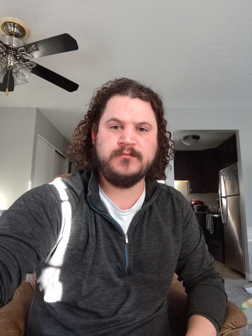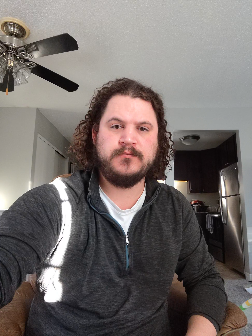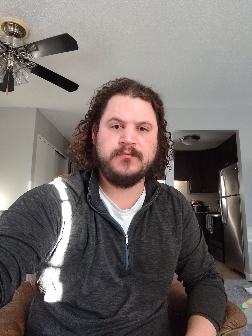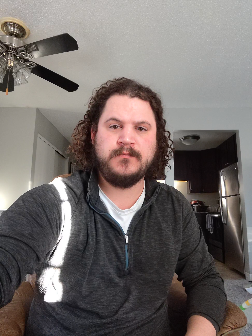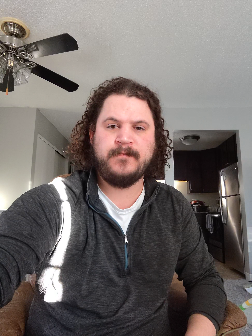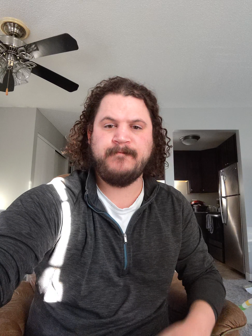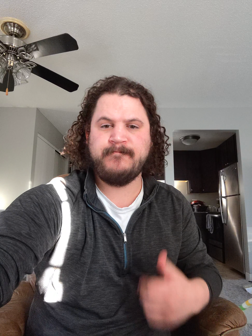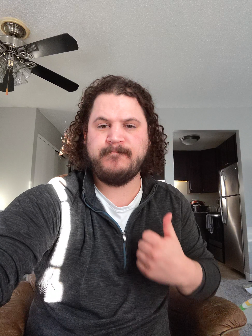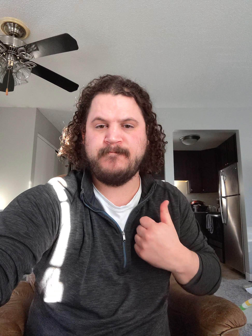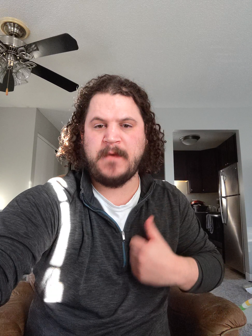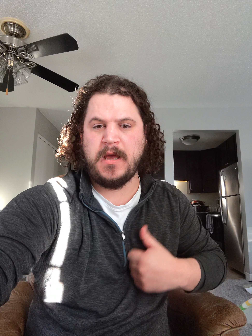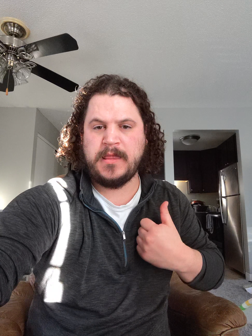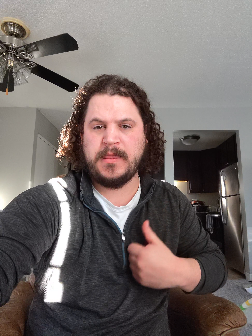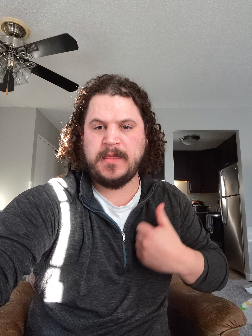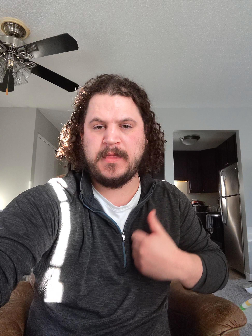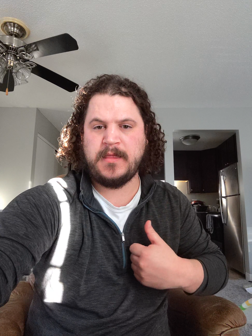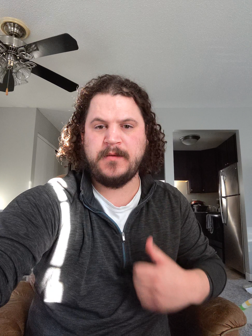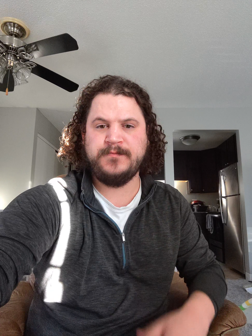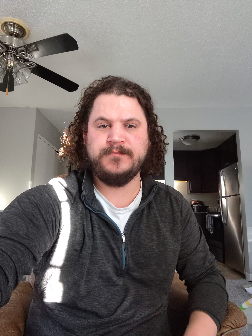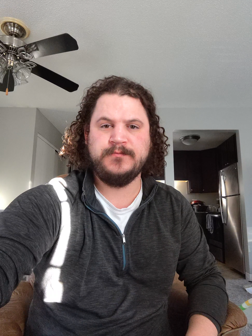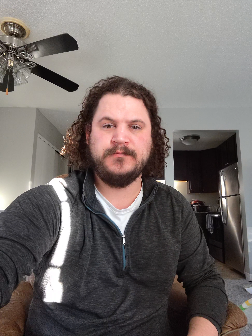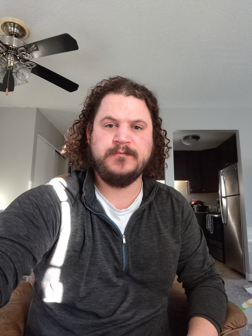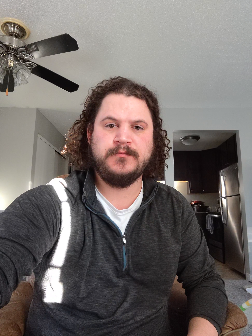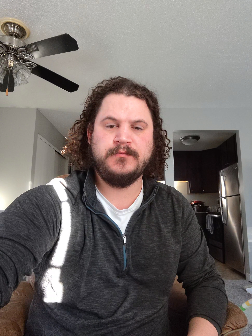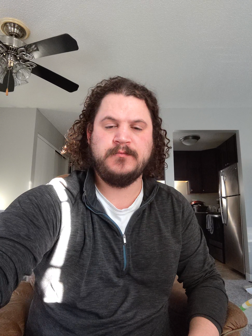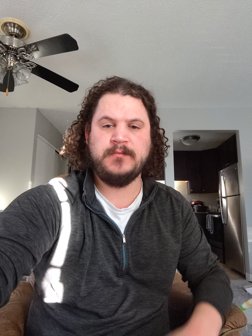bath